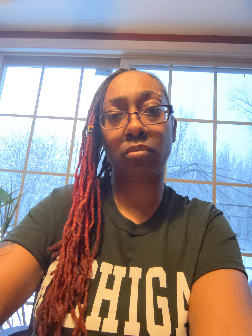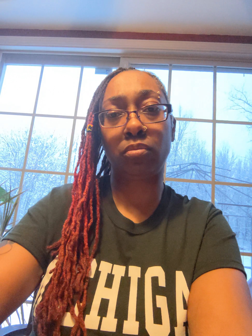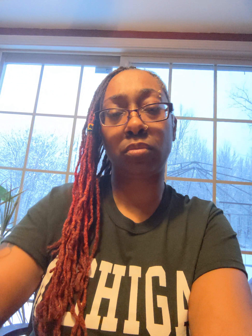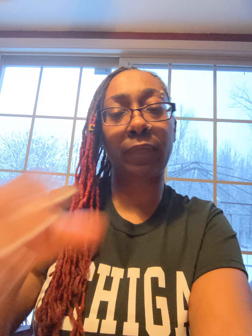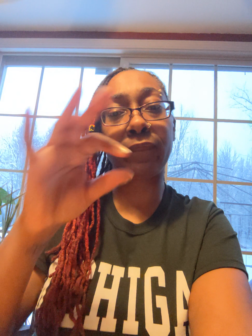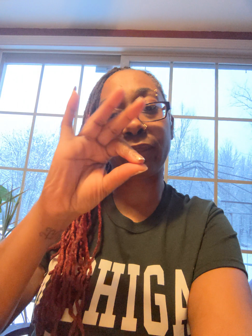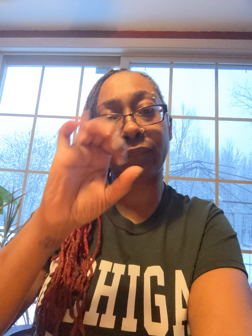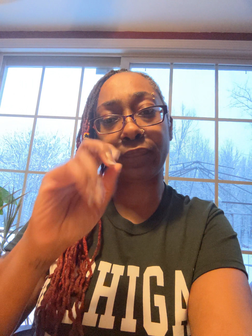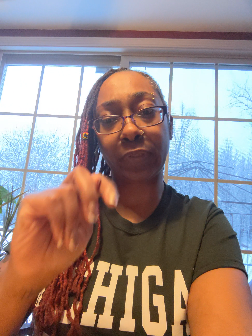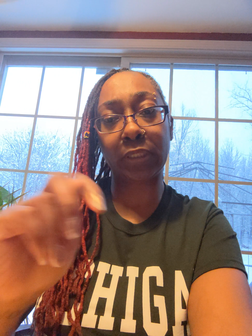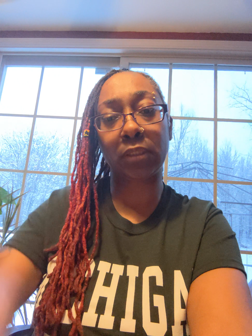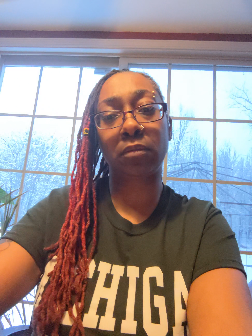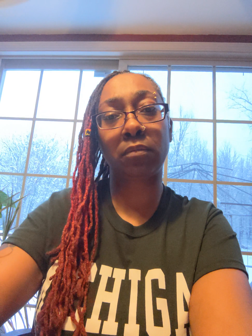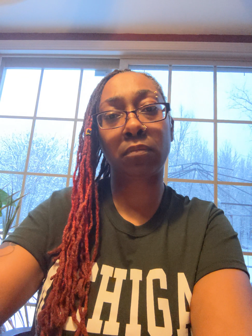feet